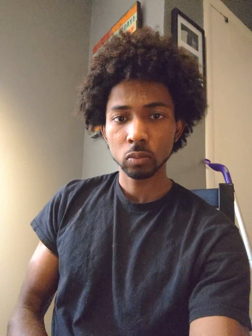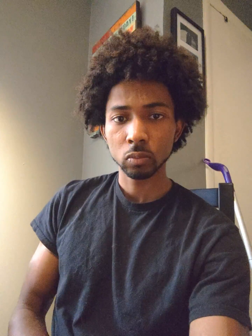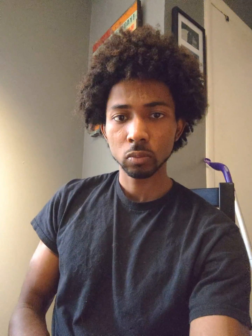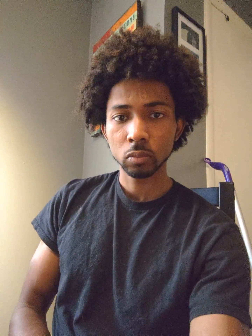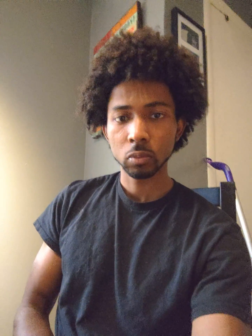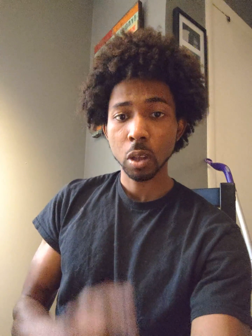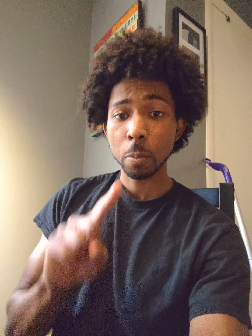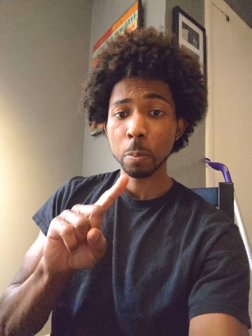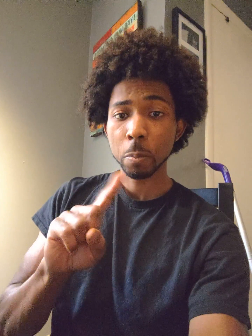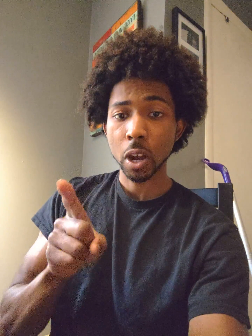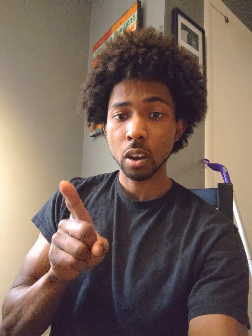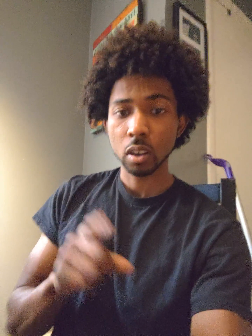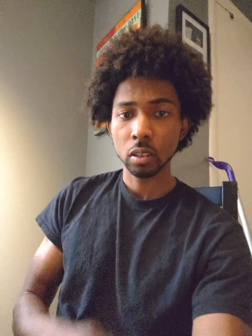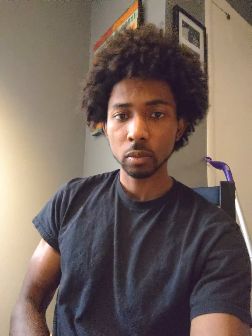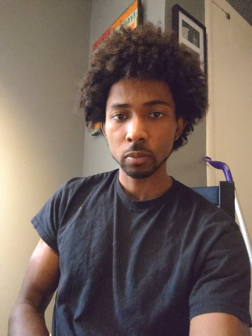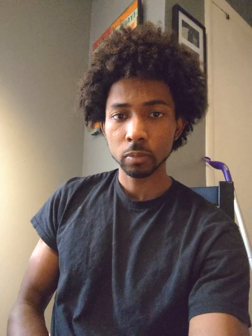but